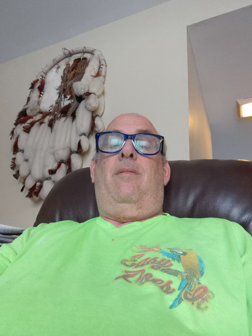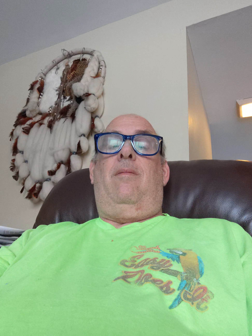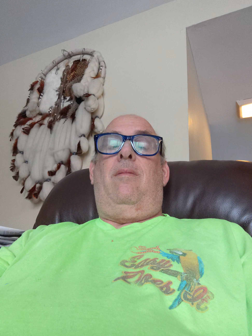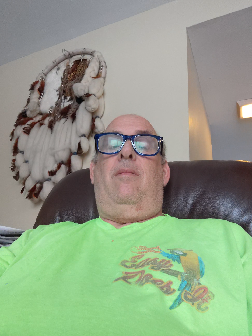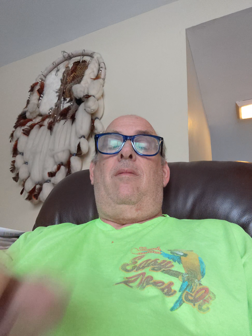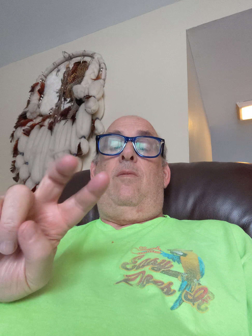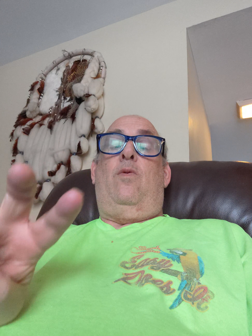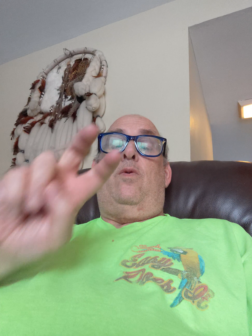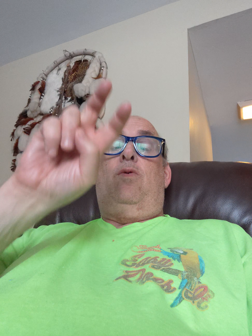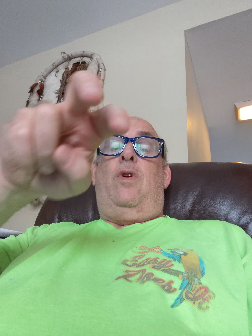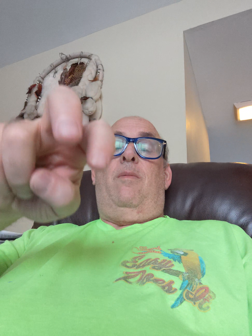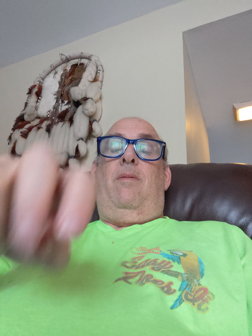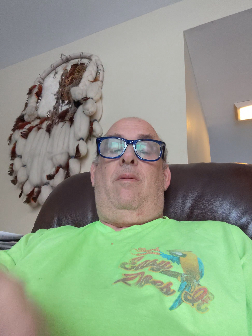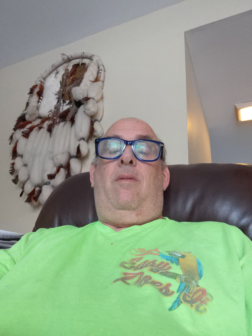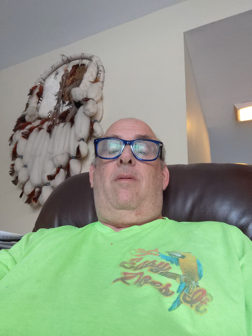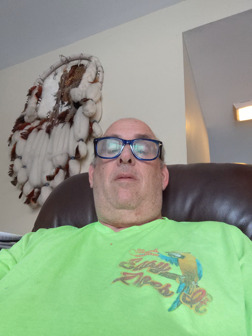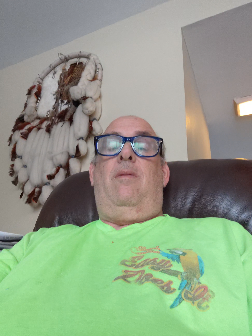jump